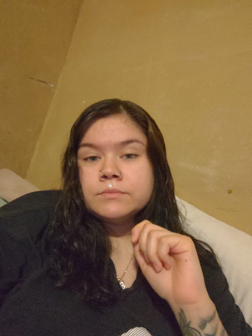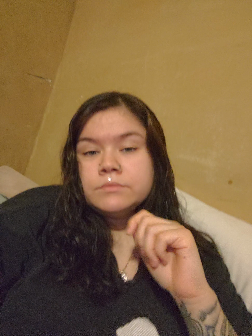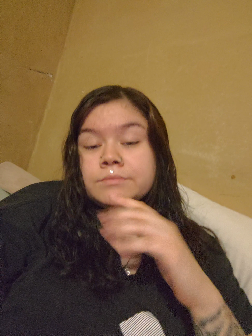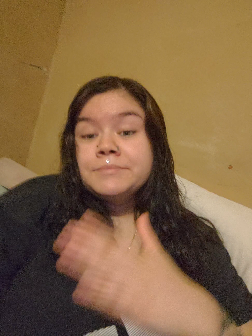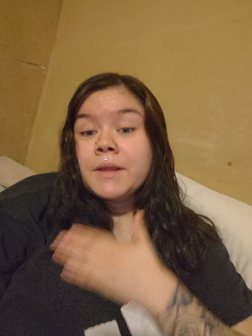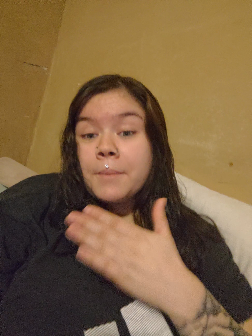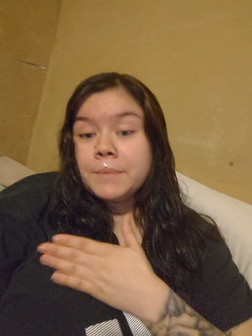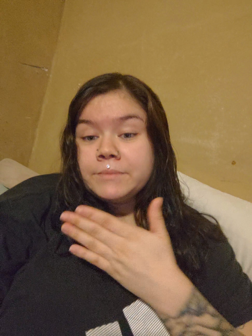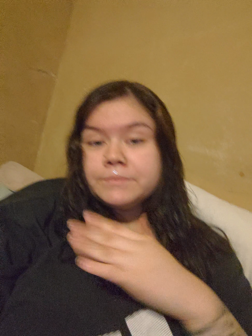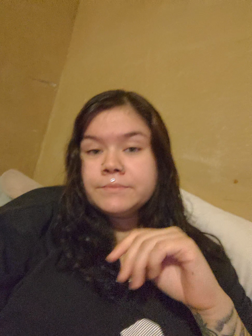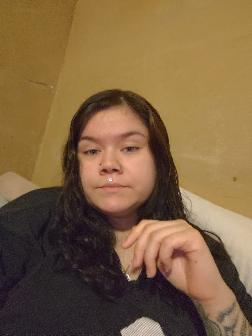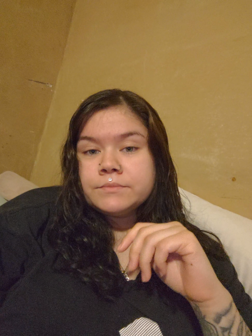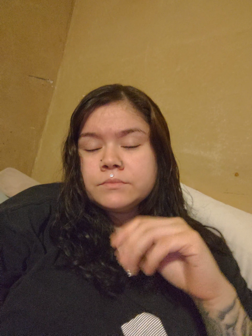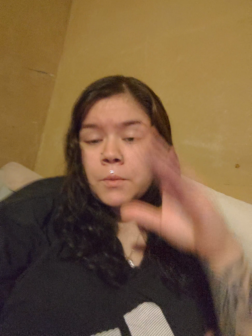happy